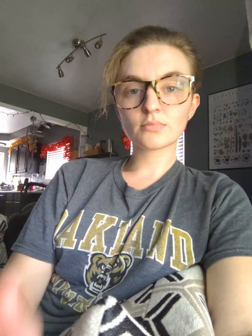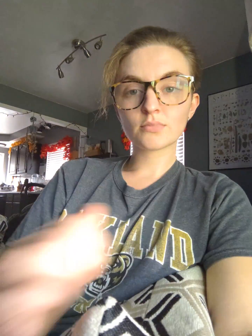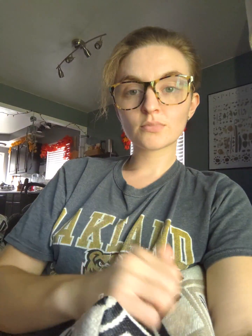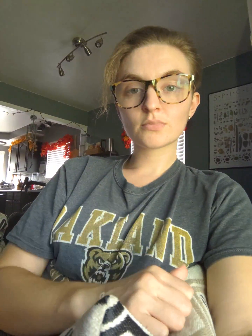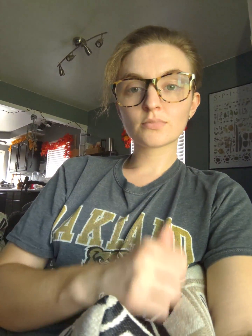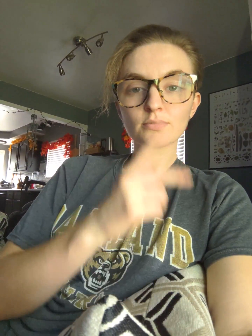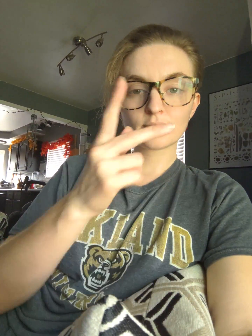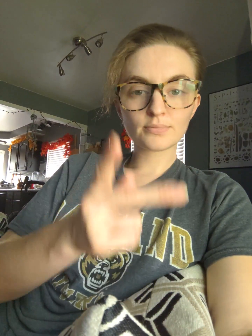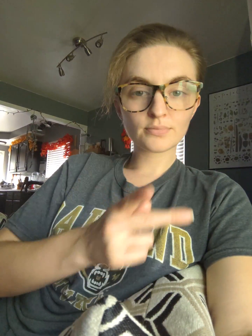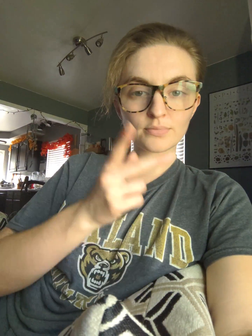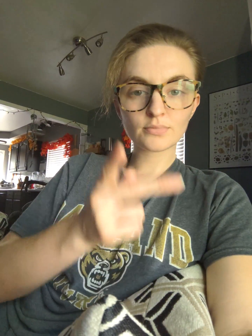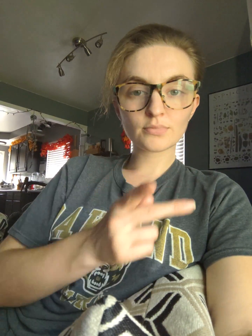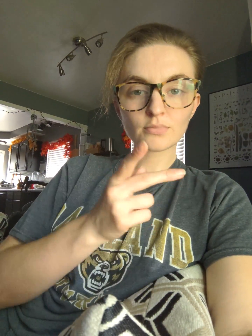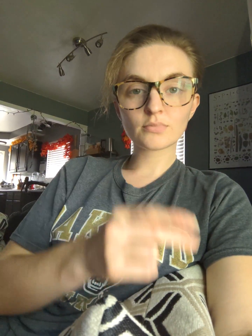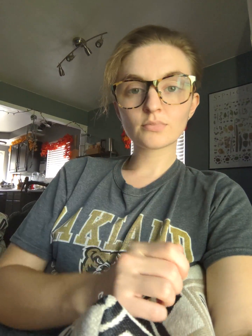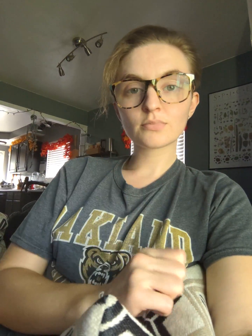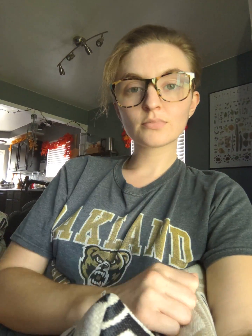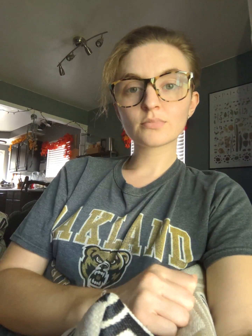careful